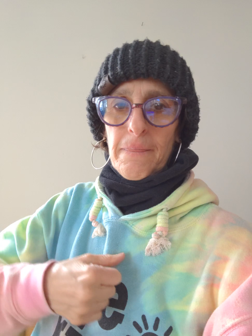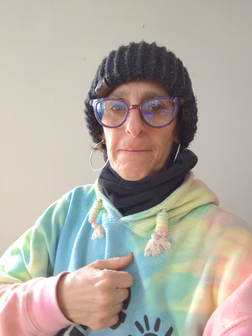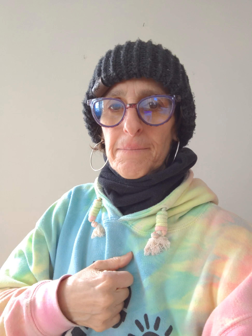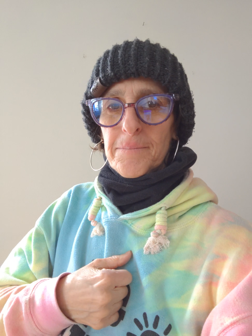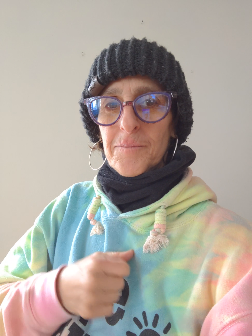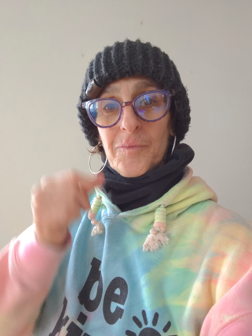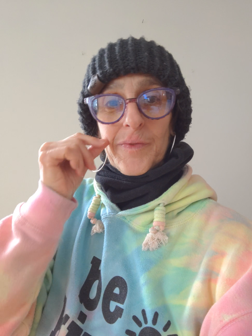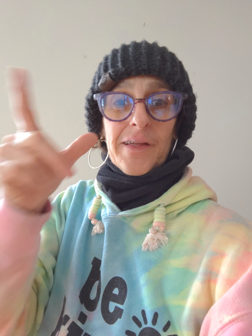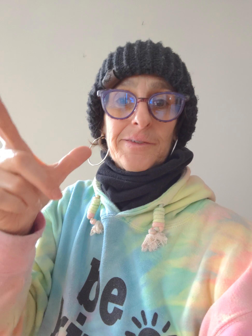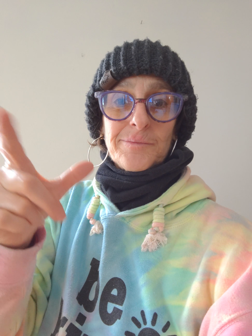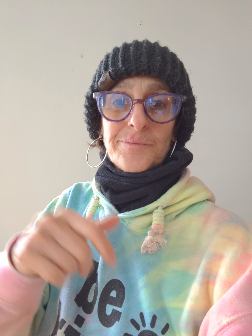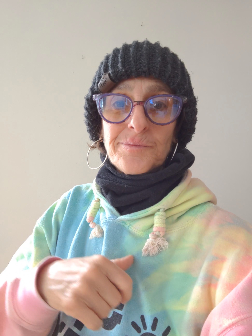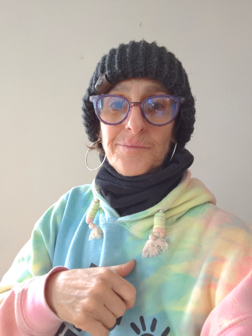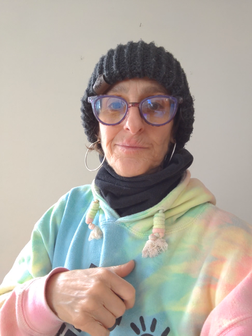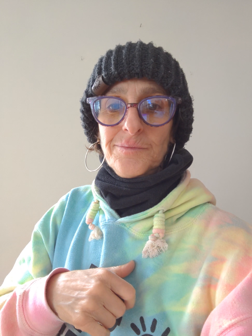wake